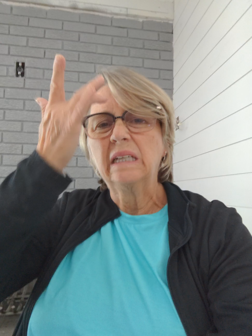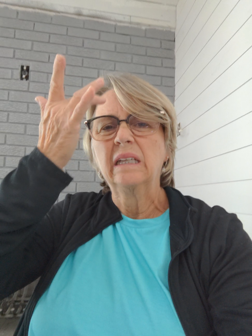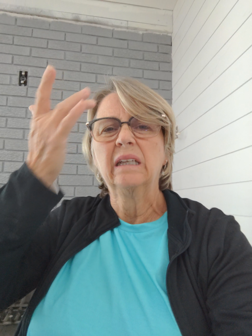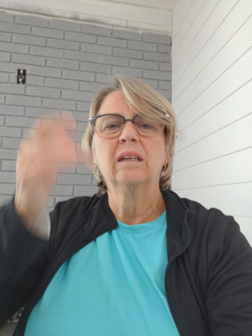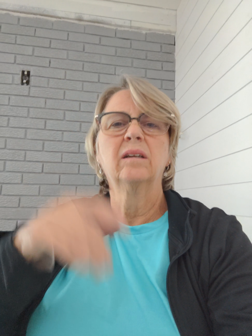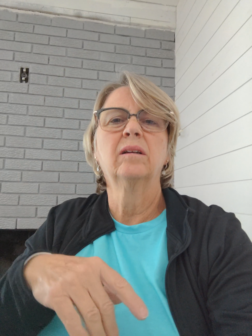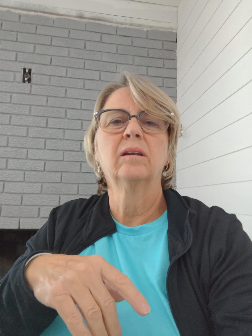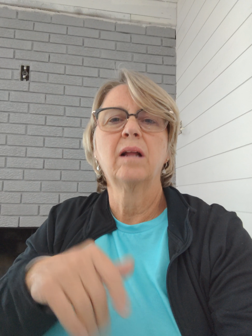sick